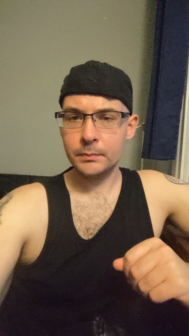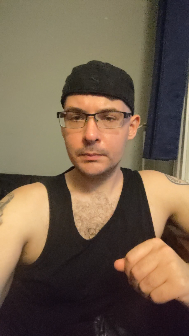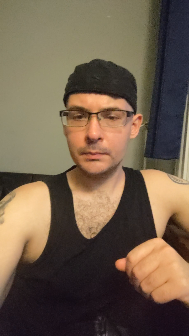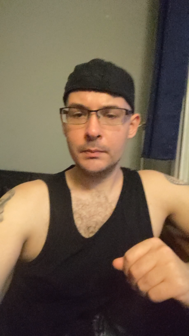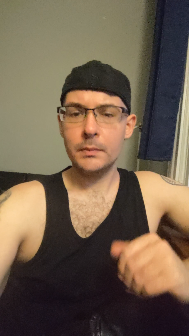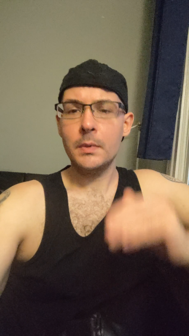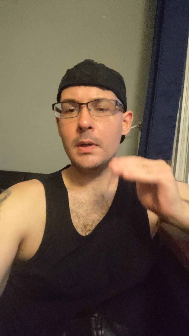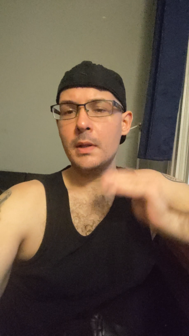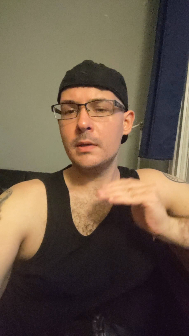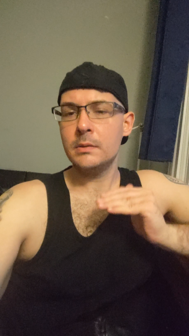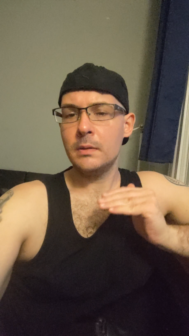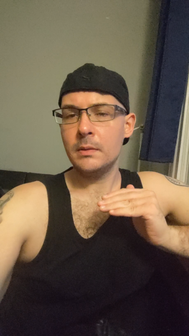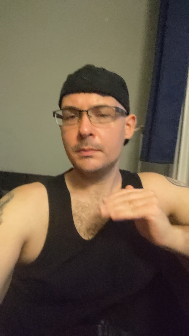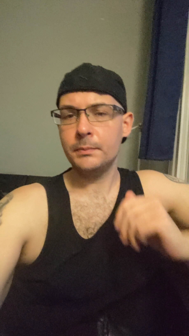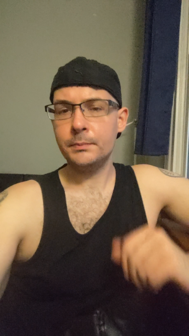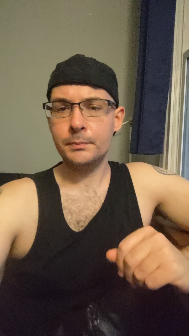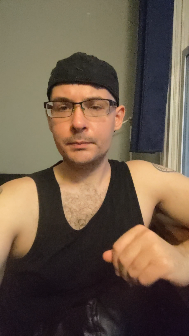little